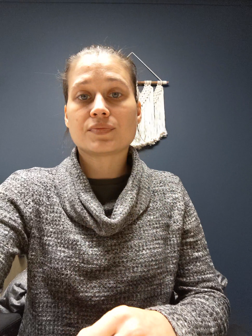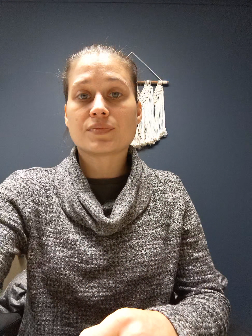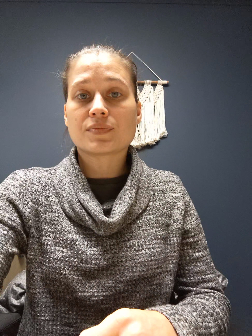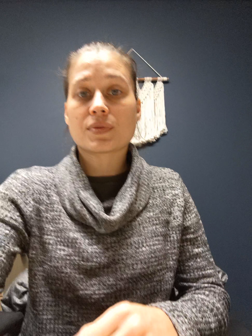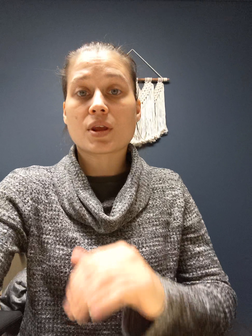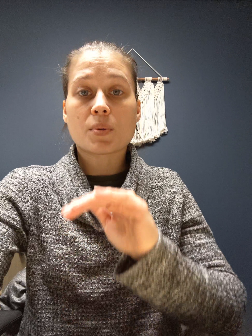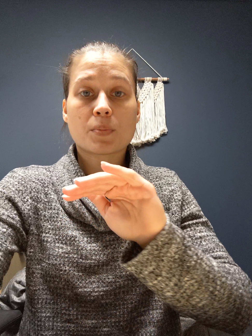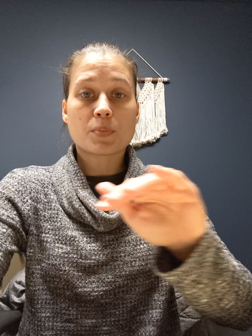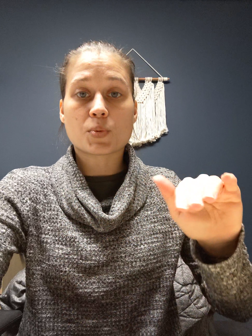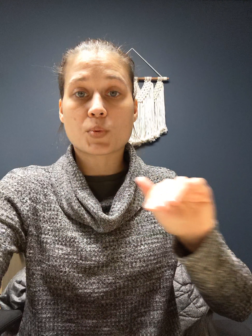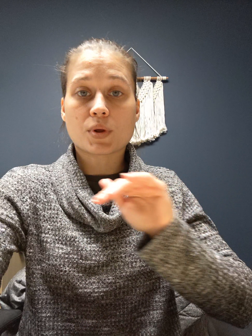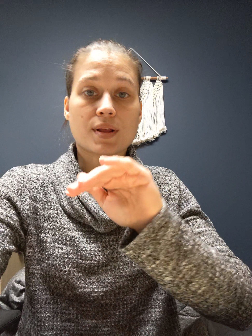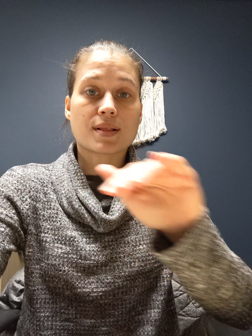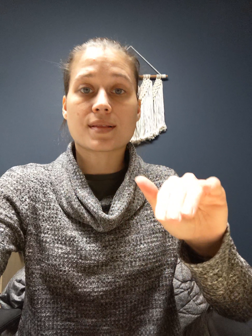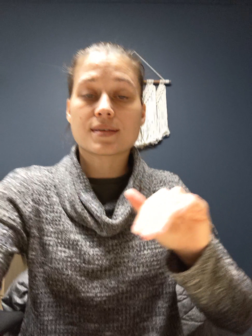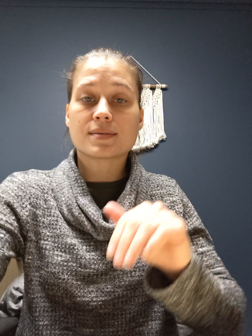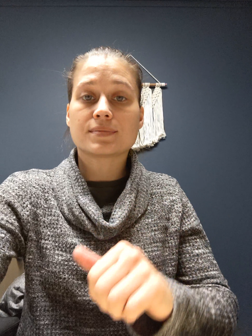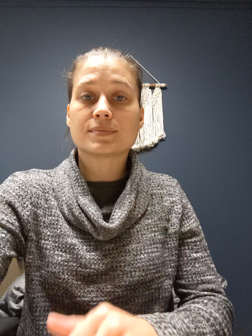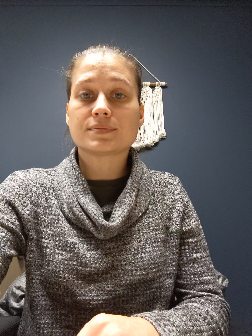pool